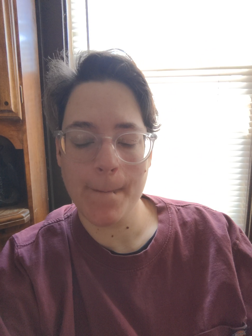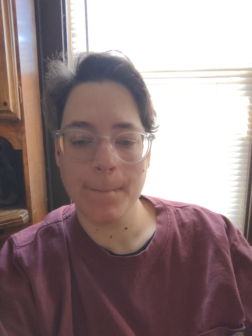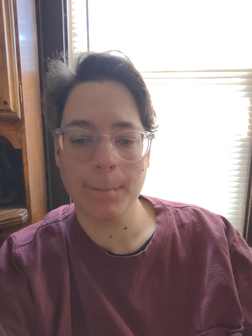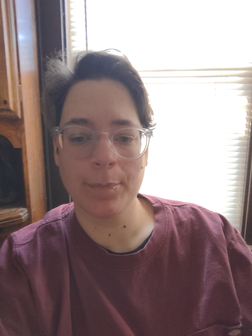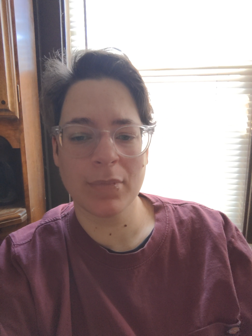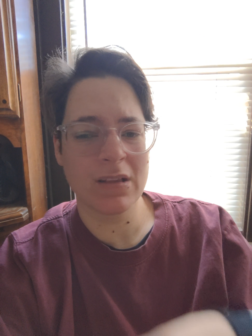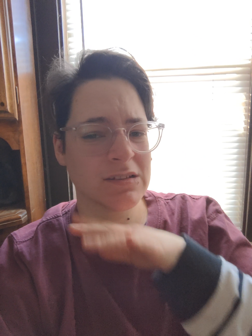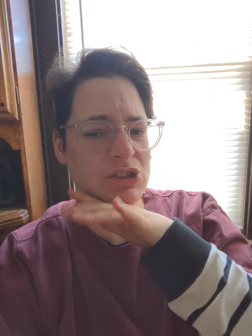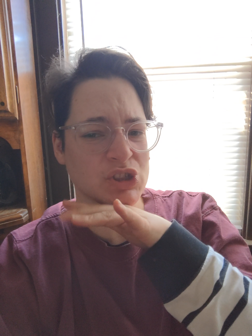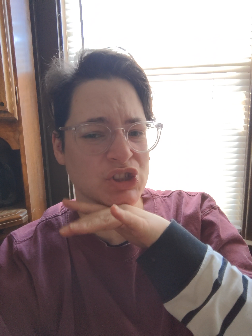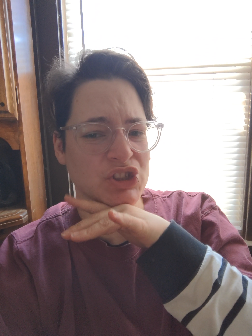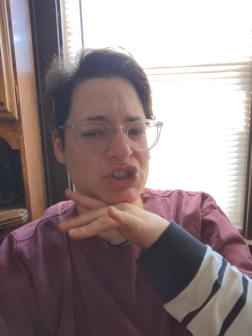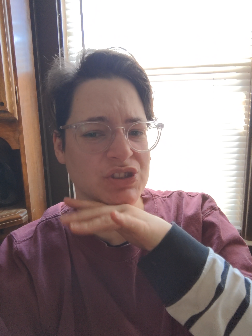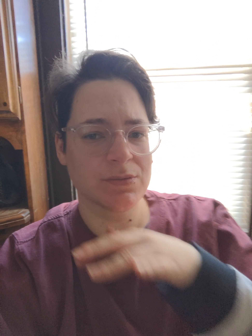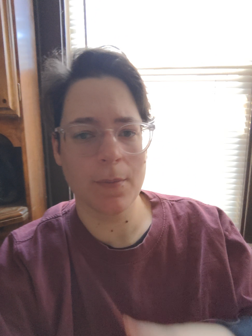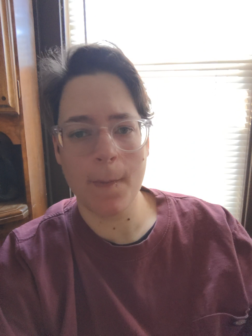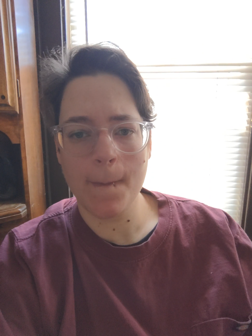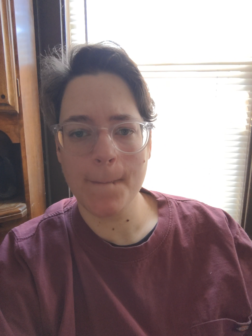dirty